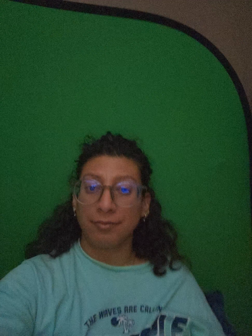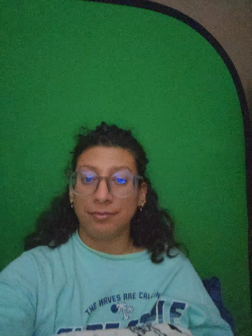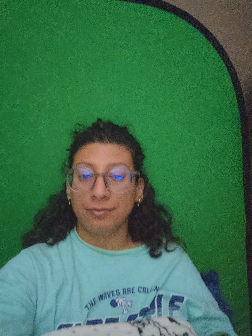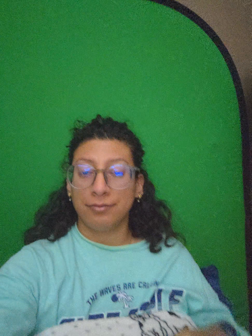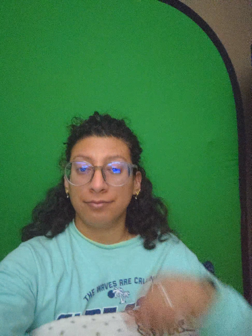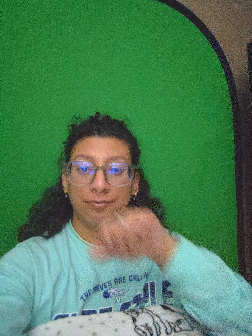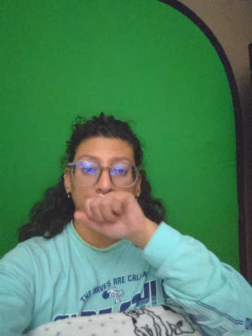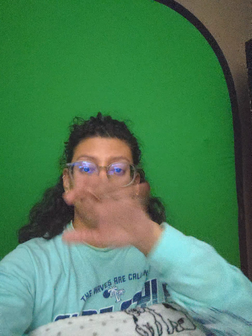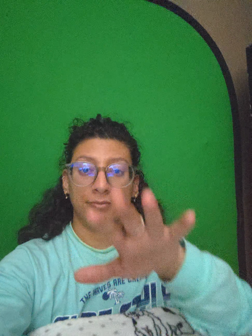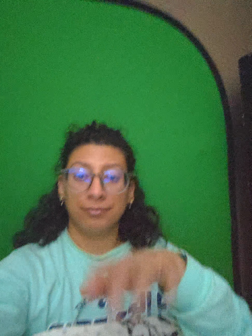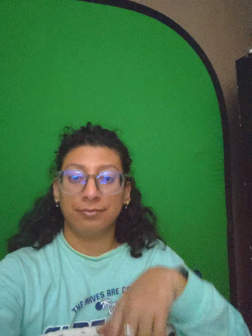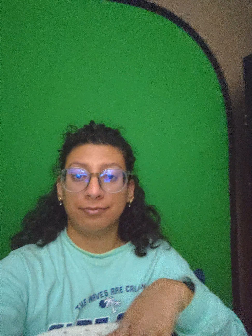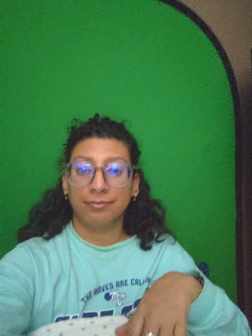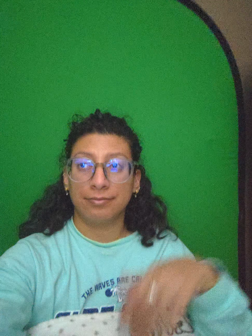blow